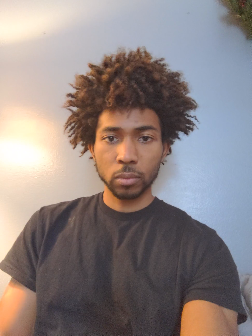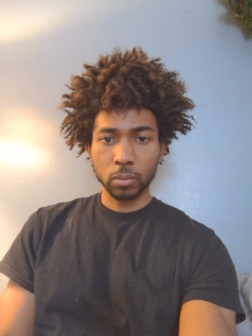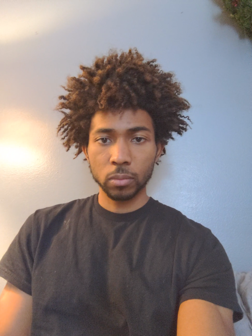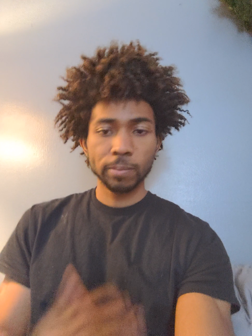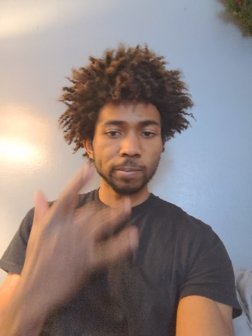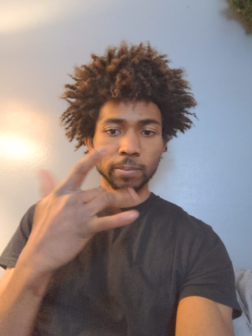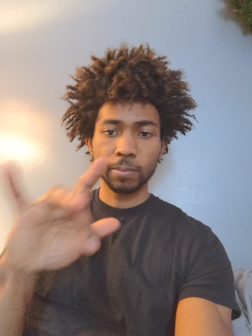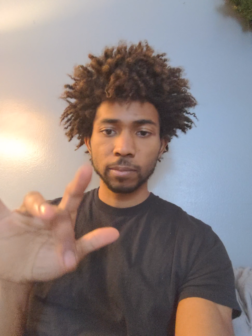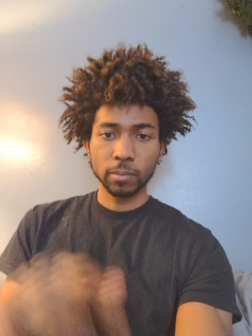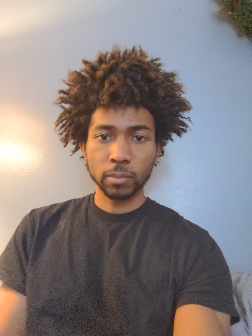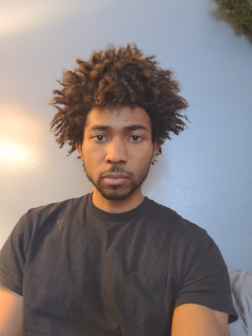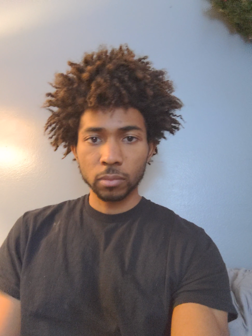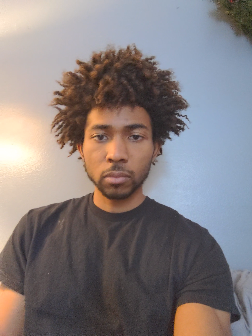empty